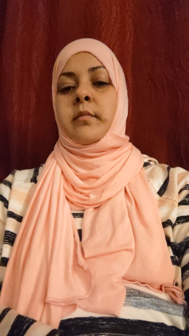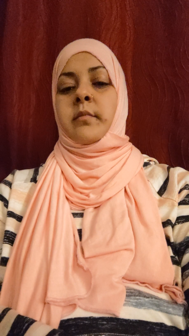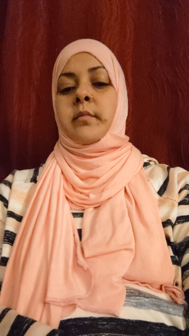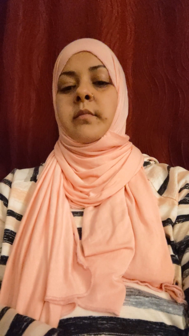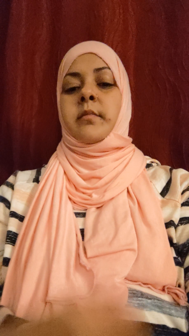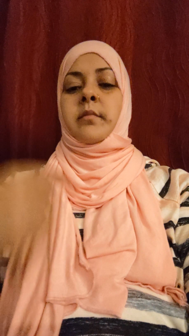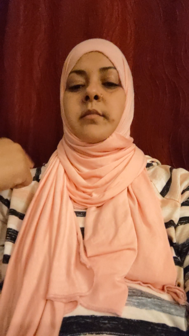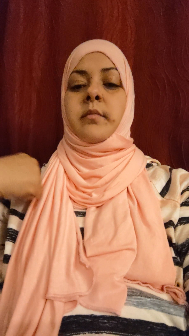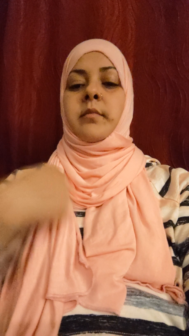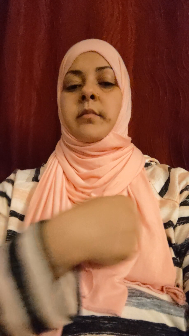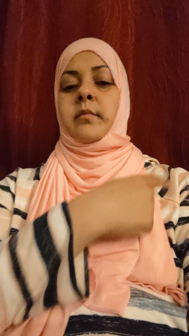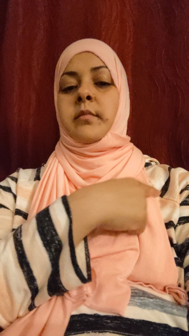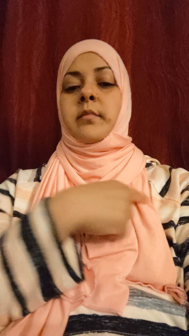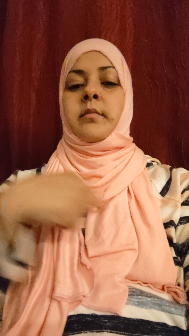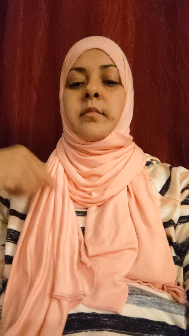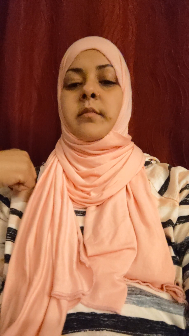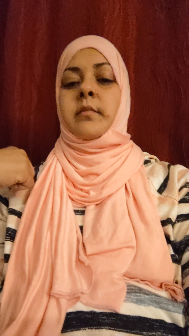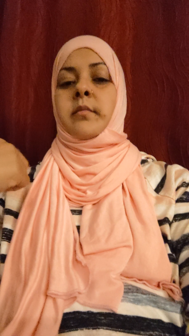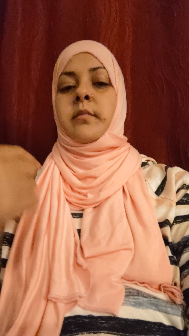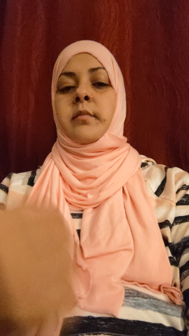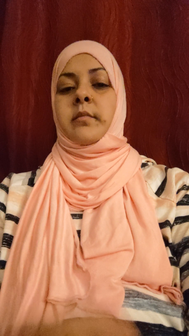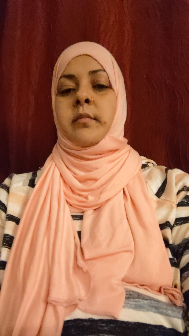bib